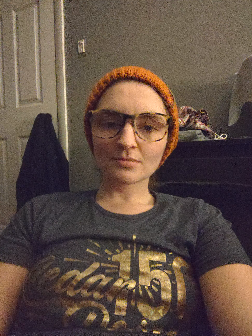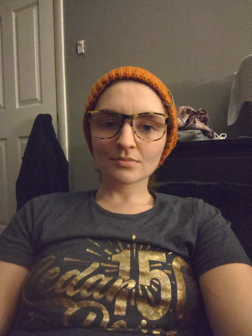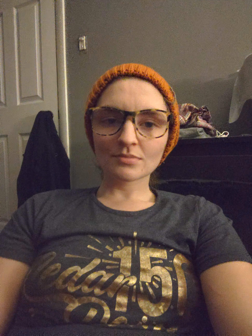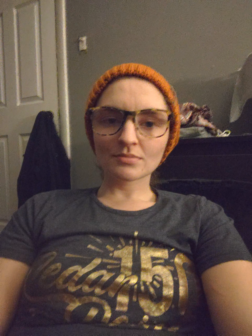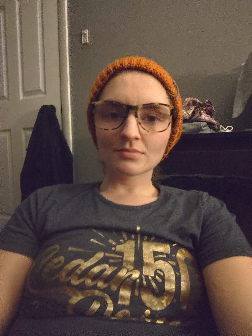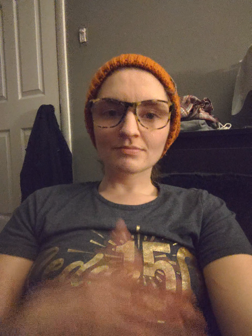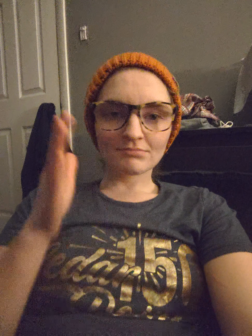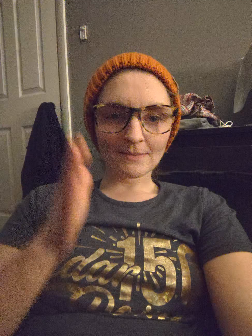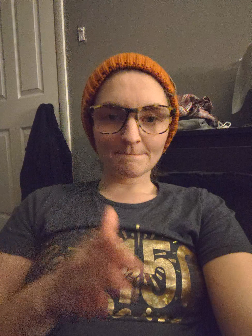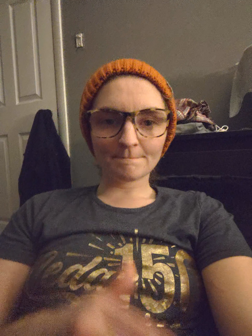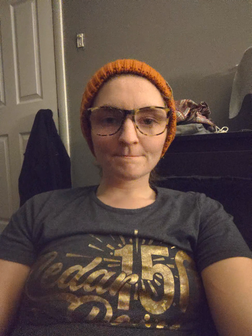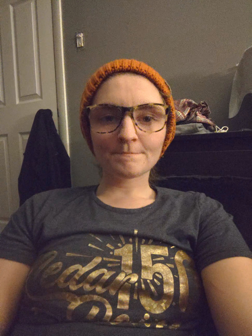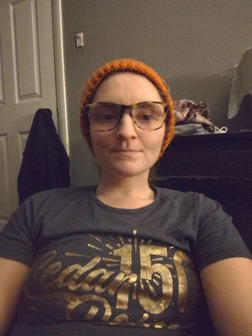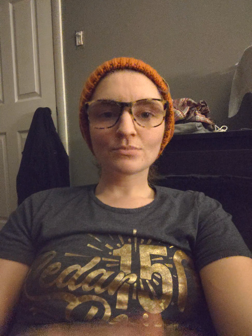beside